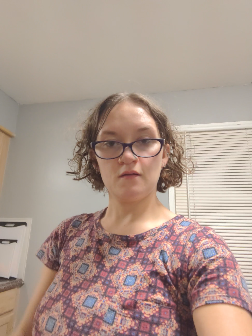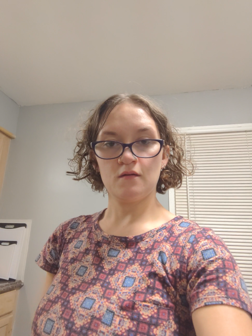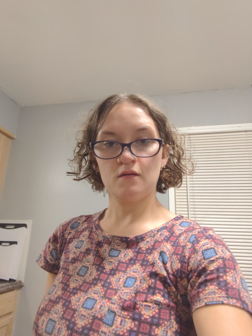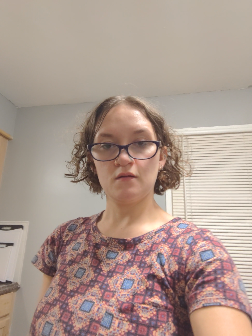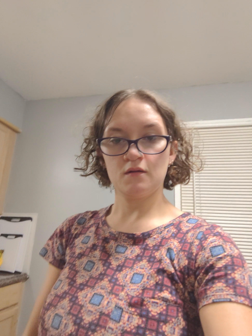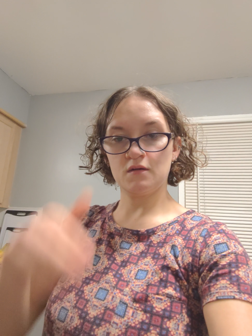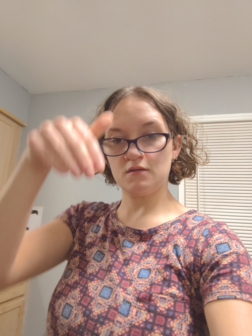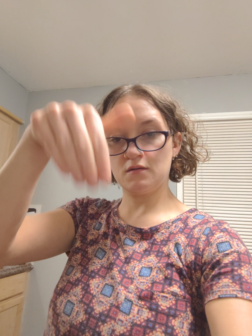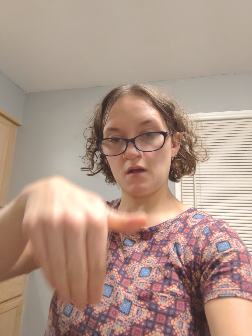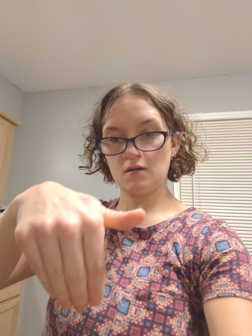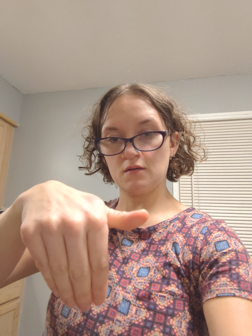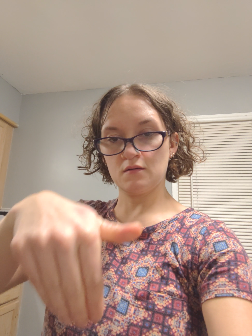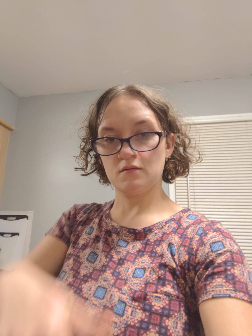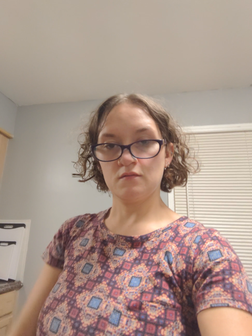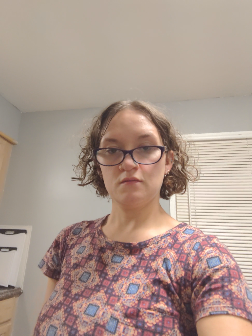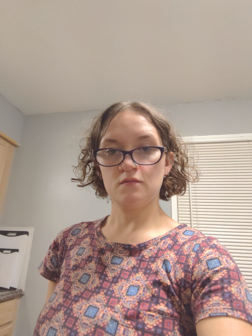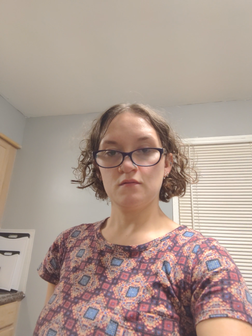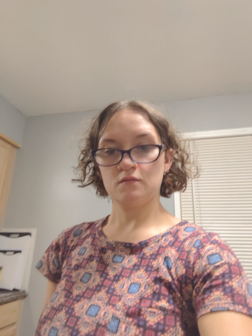night